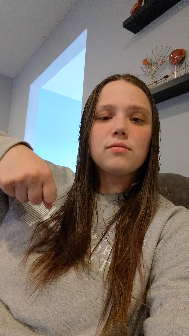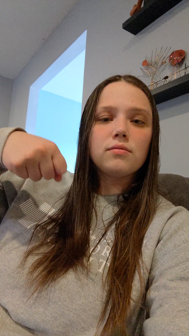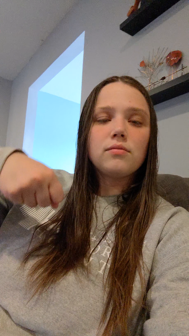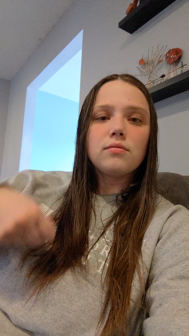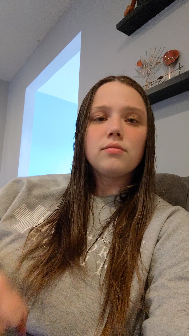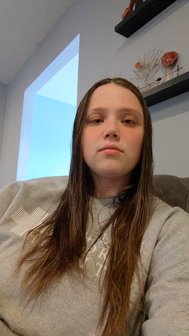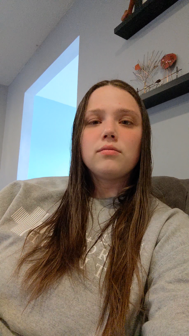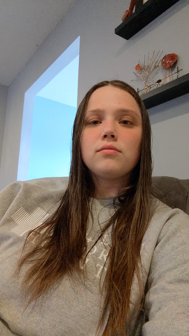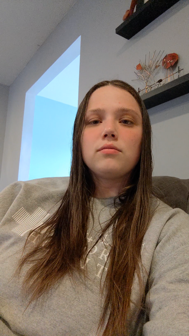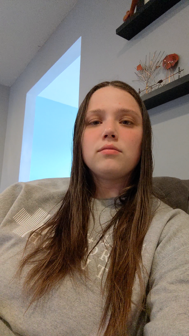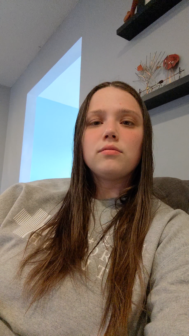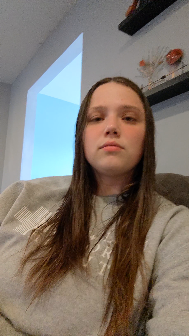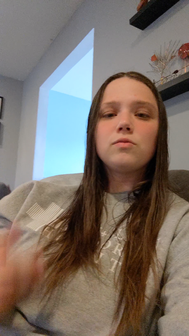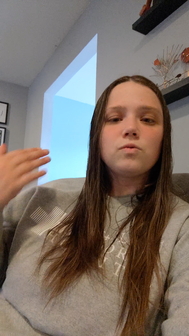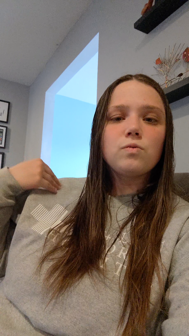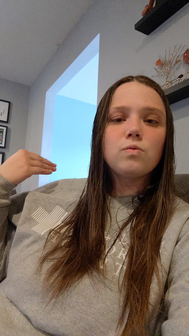shoulder